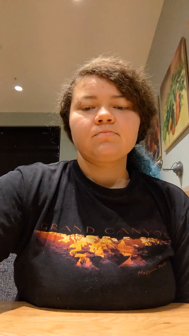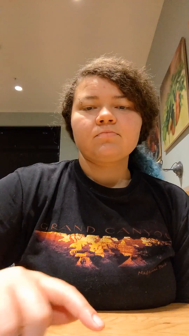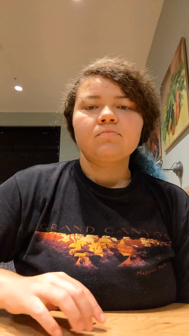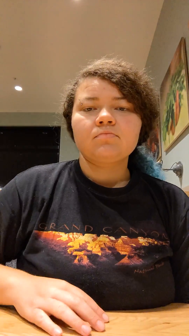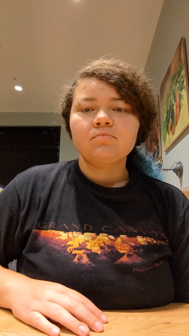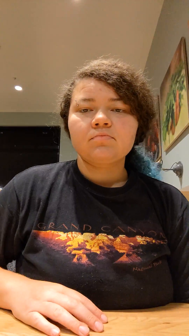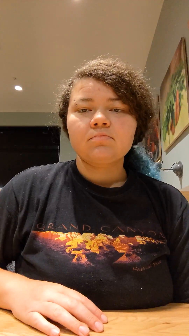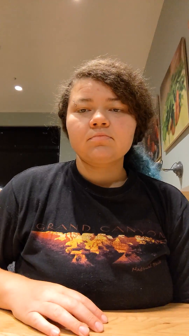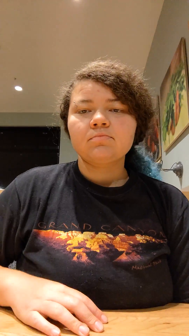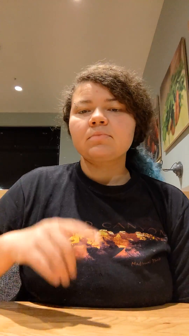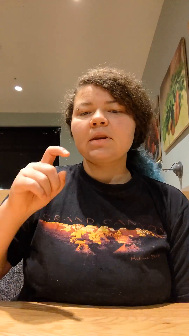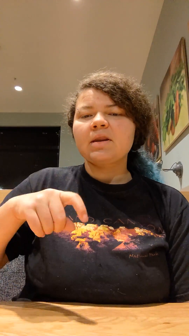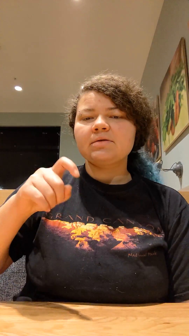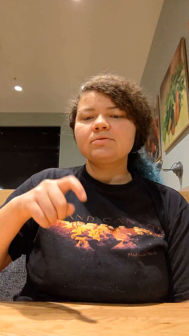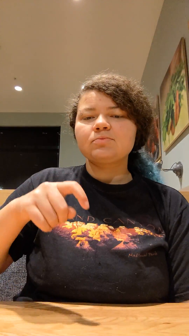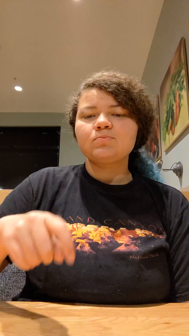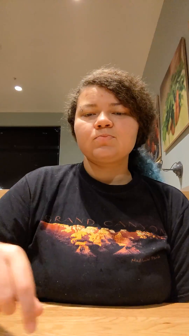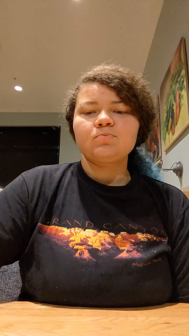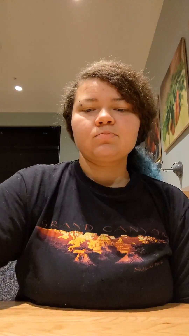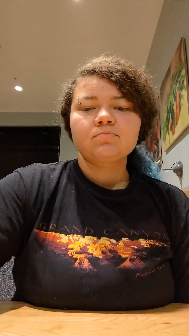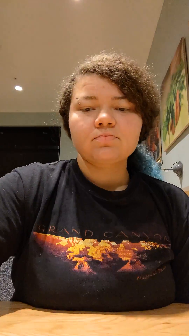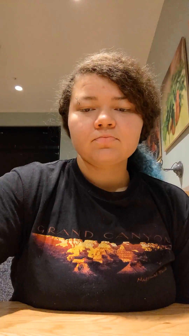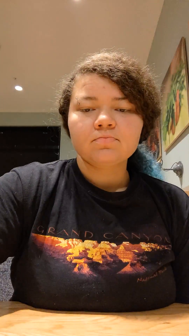need